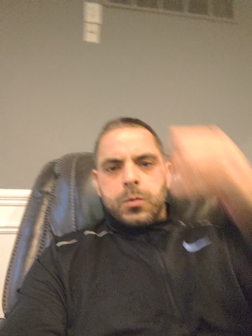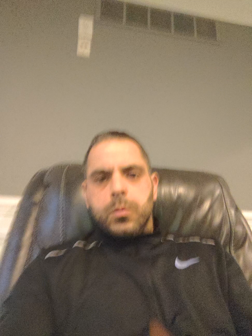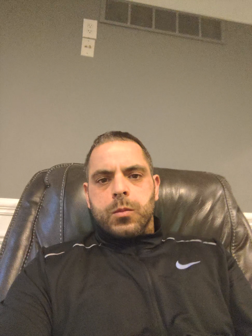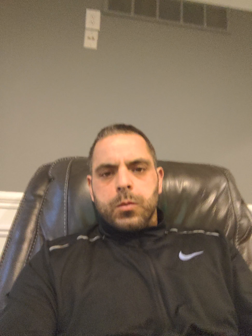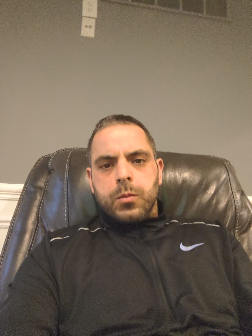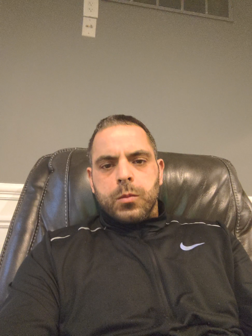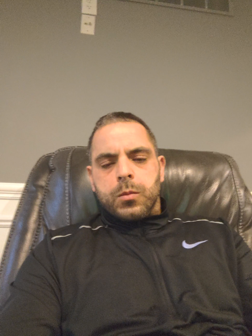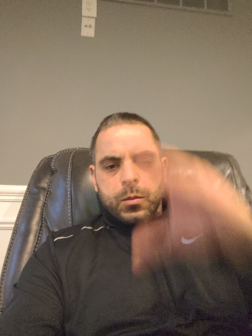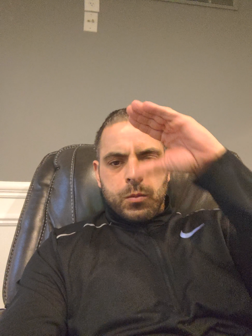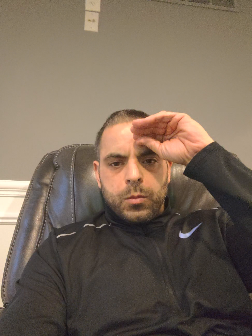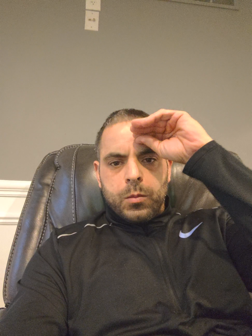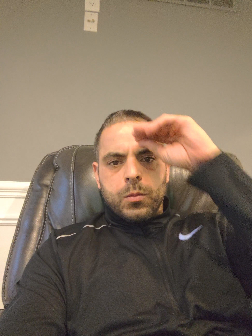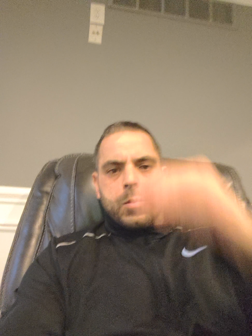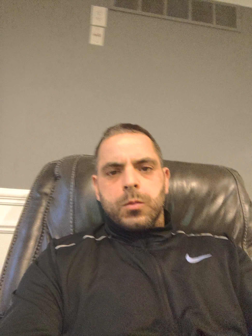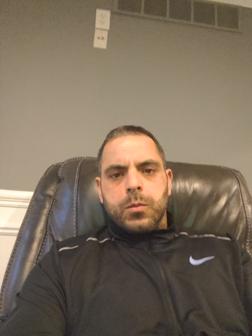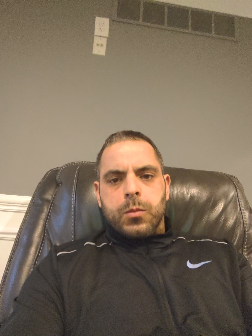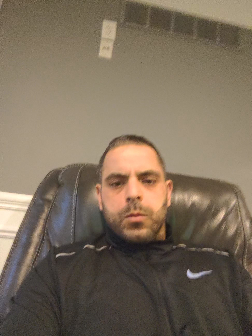boy